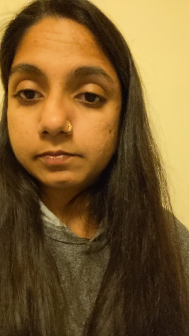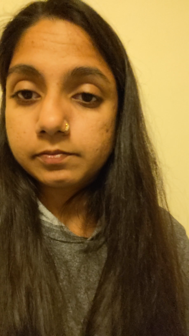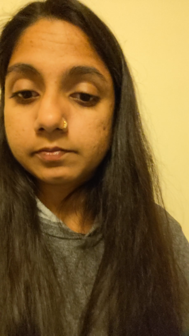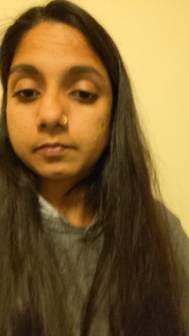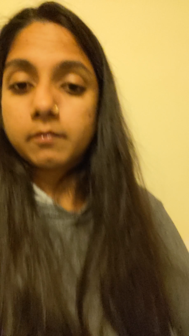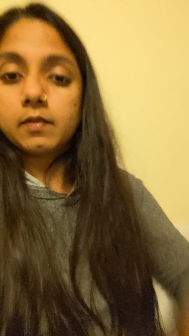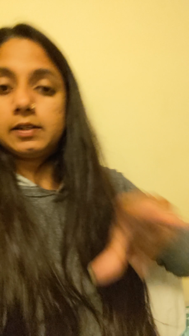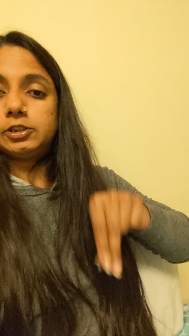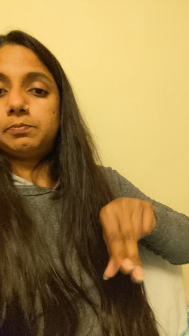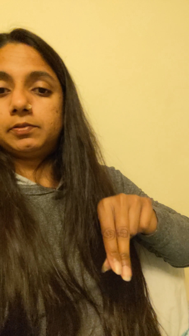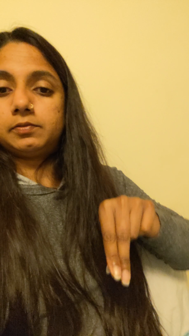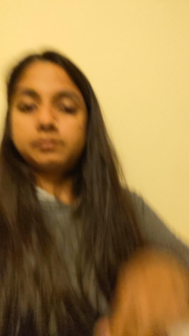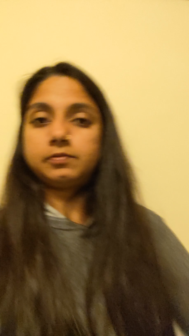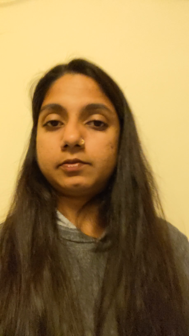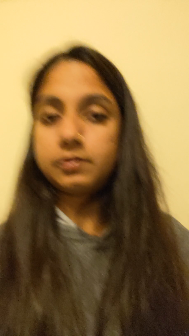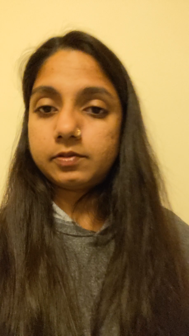diaper